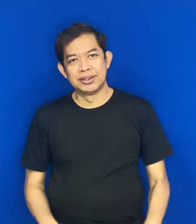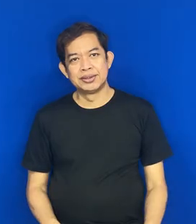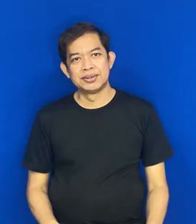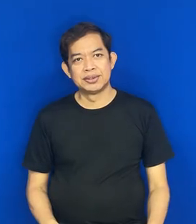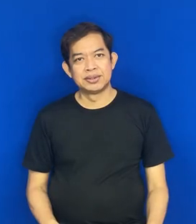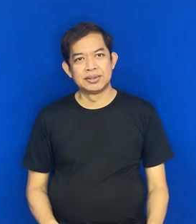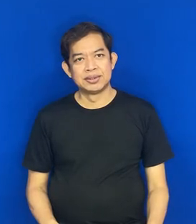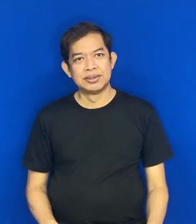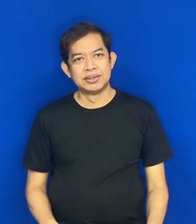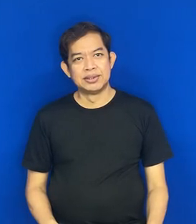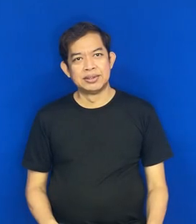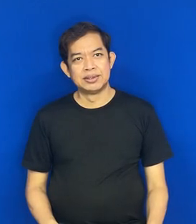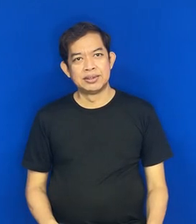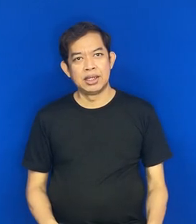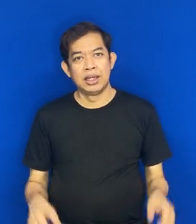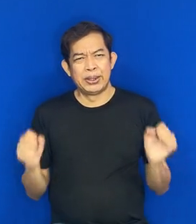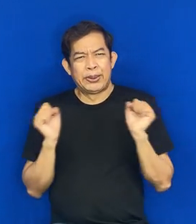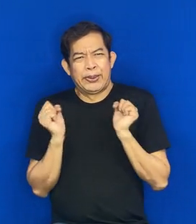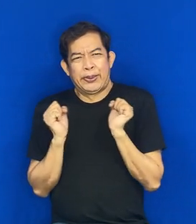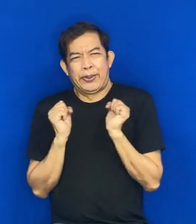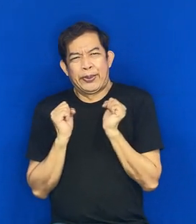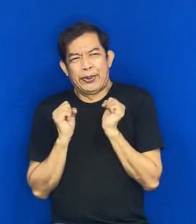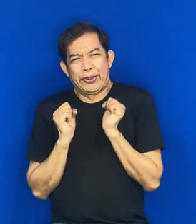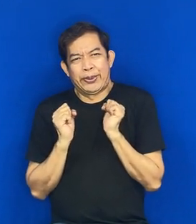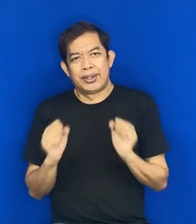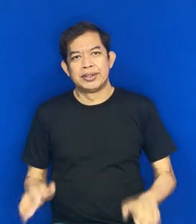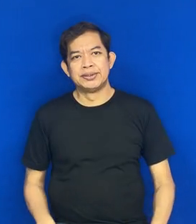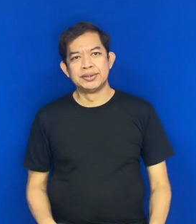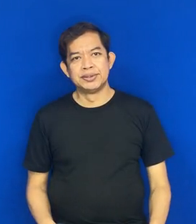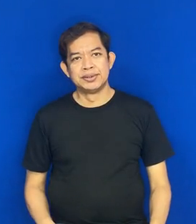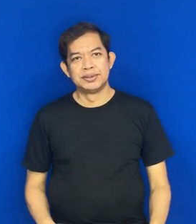cold